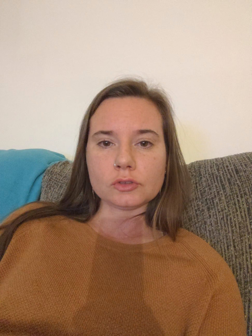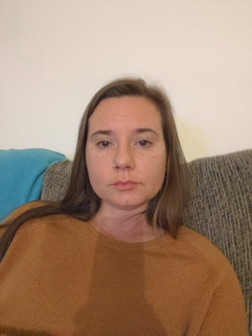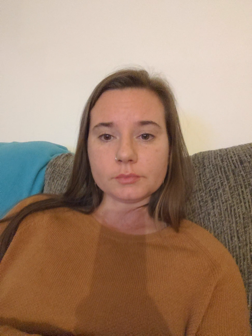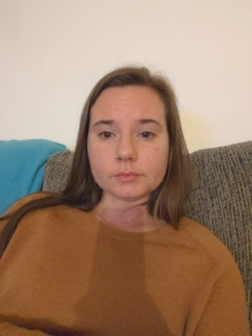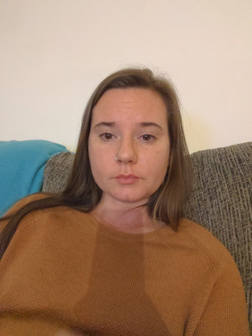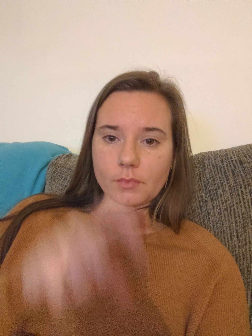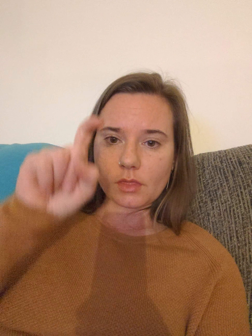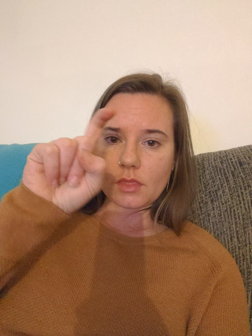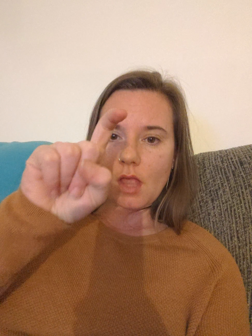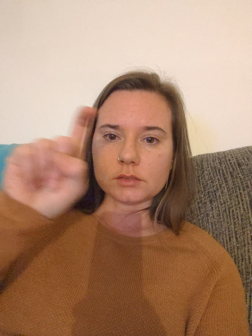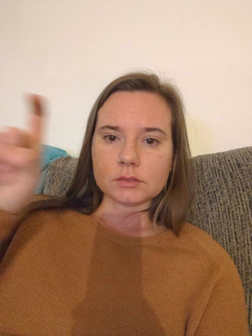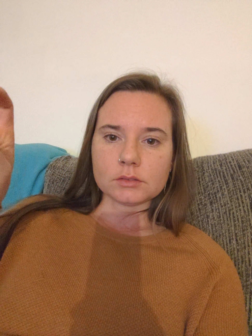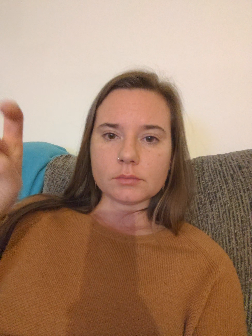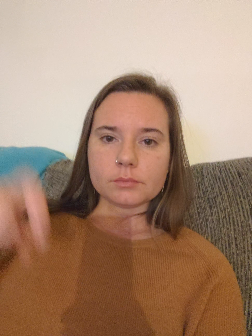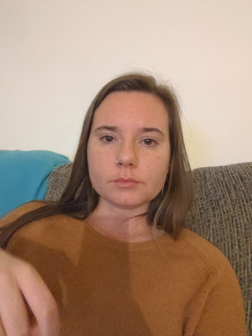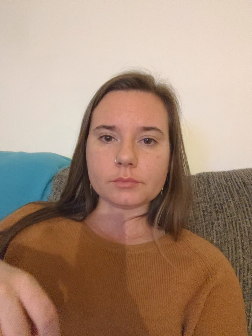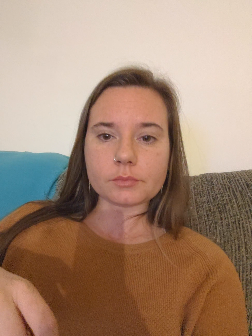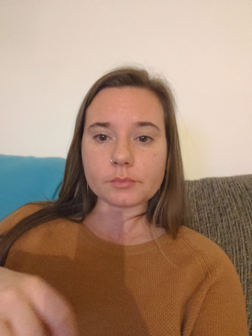closet